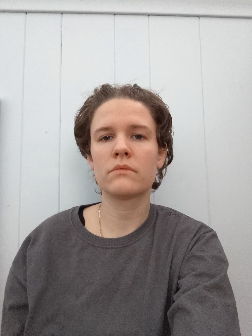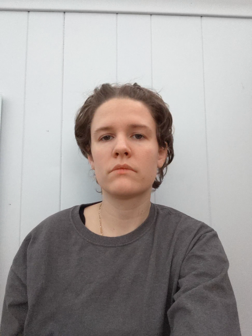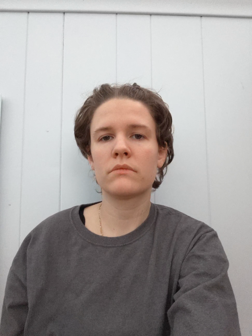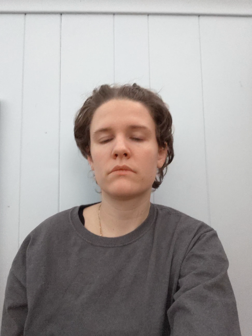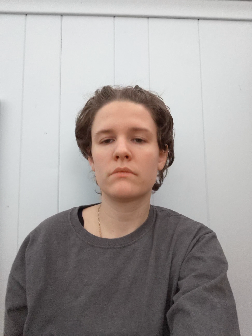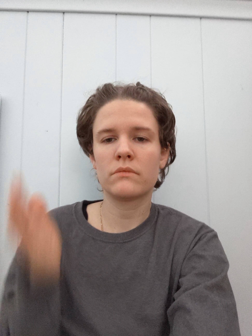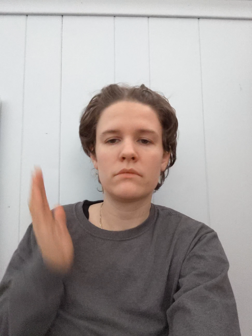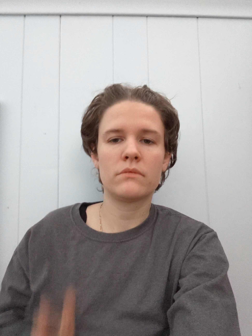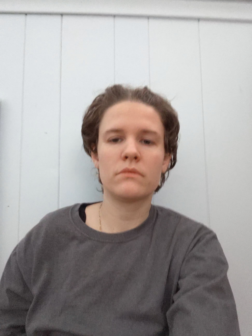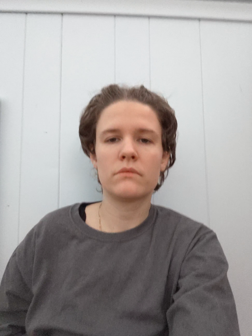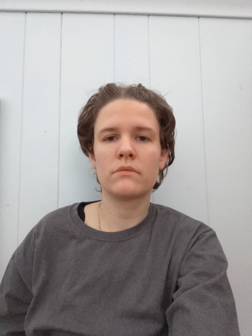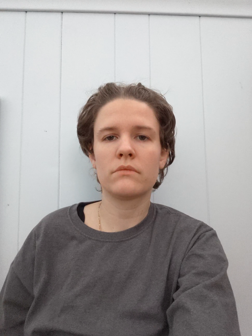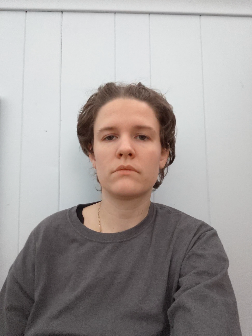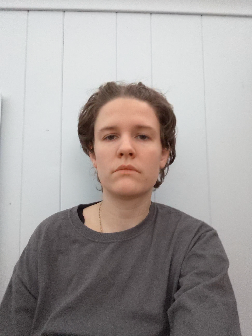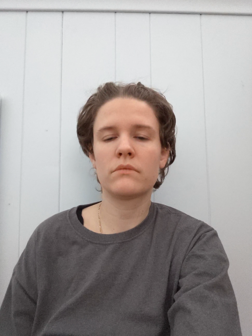beside